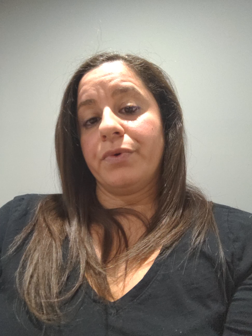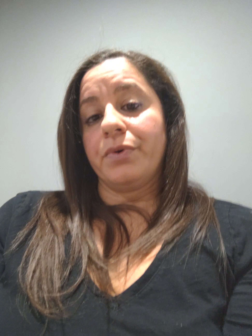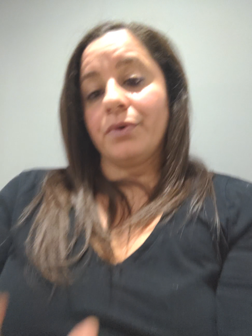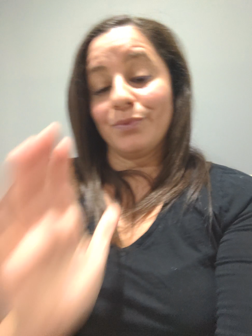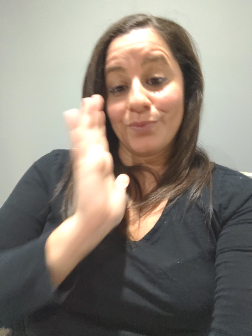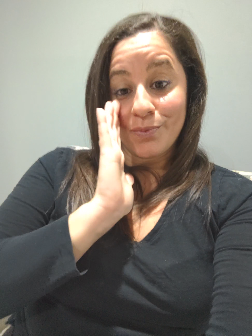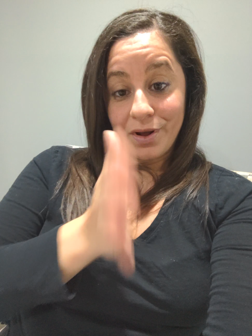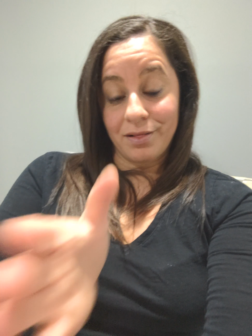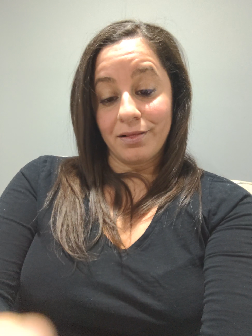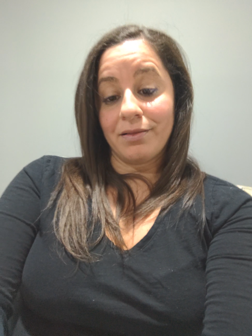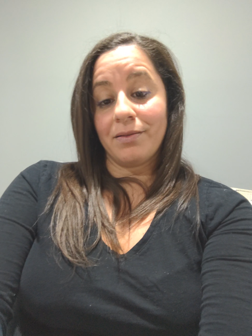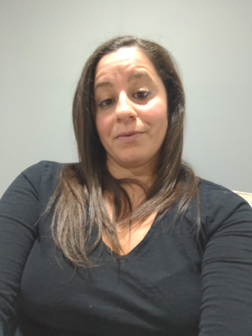will